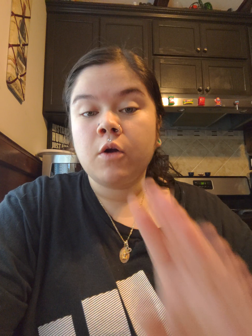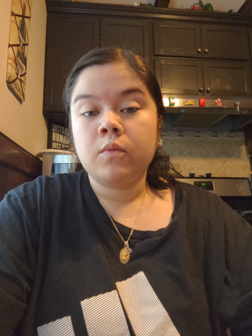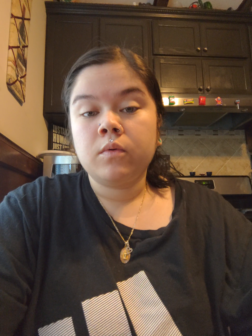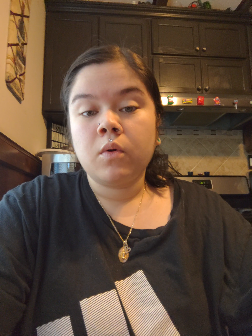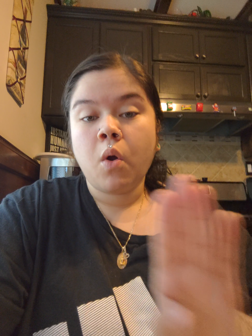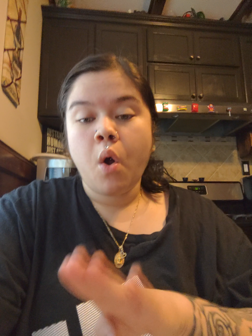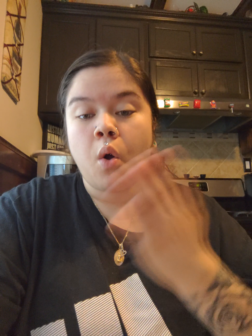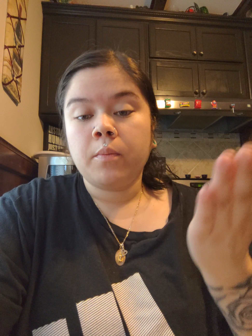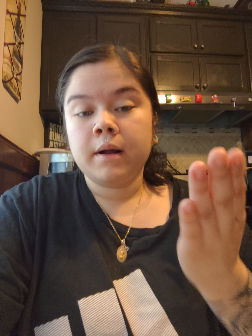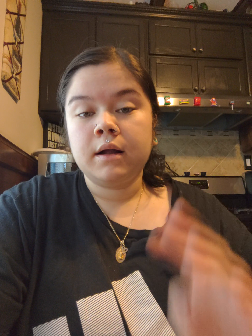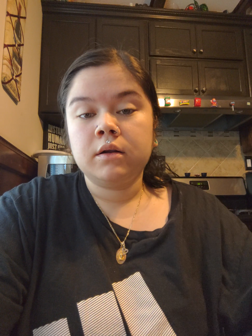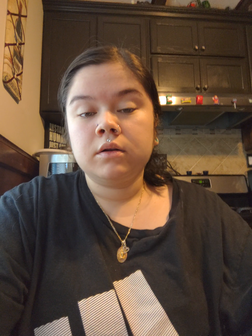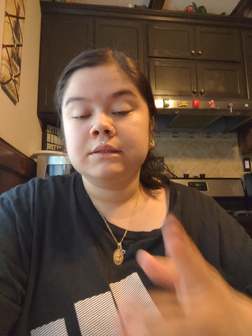open